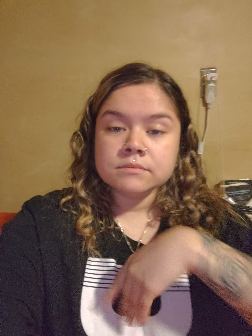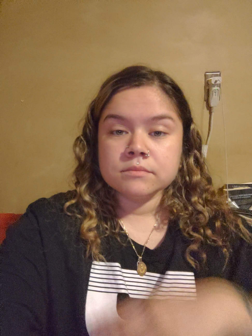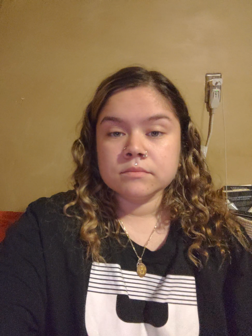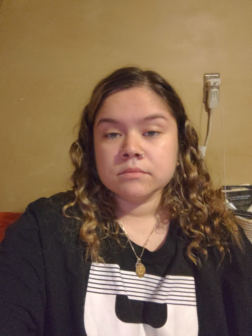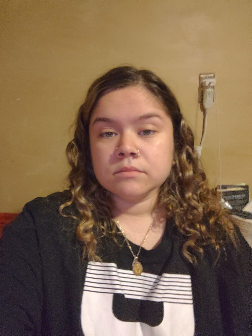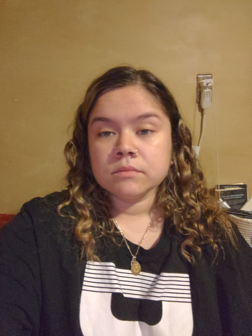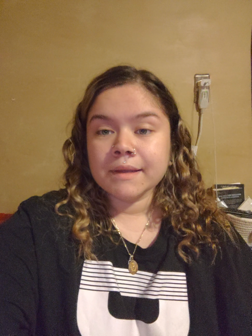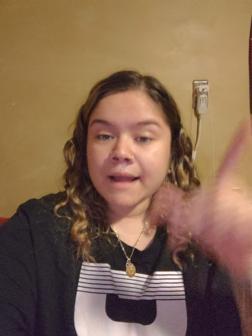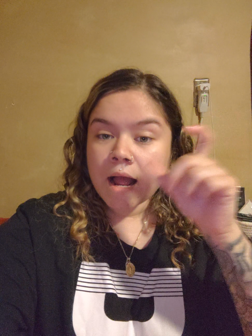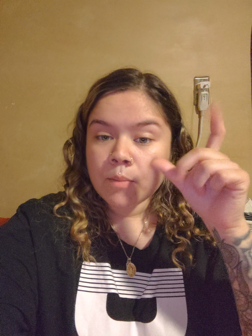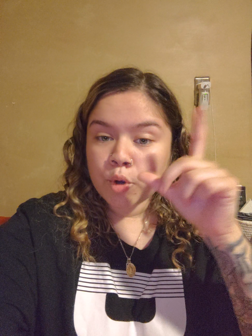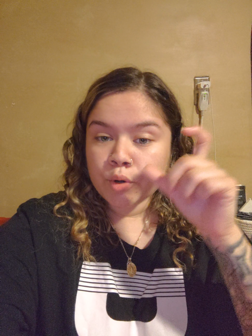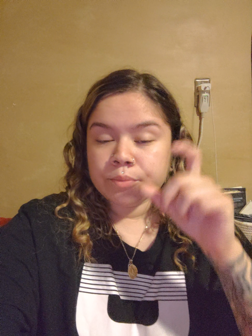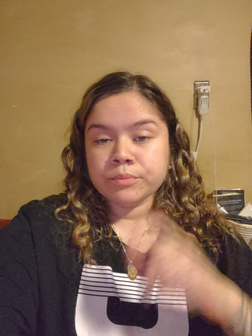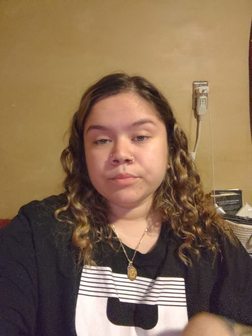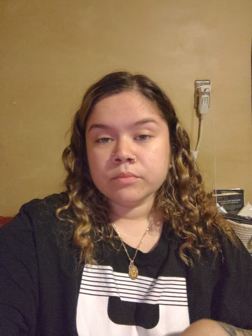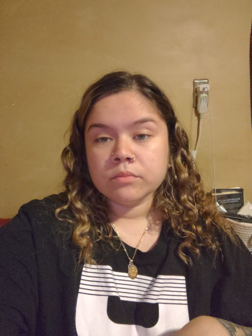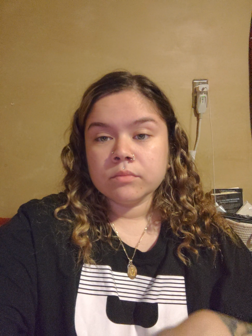camera